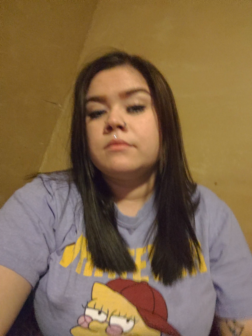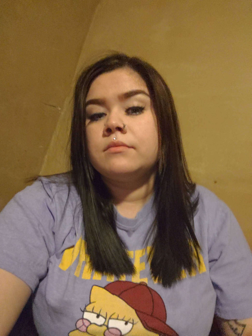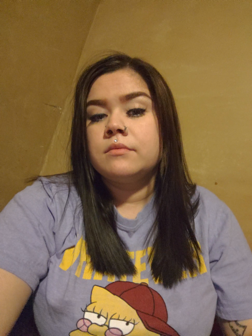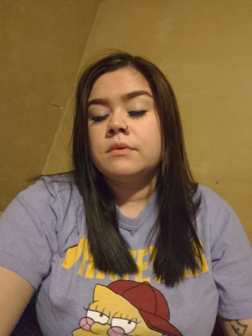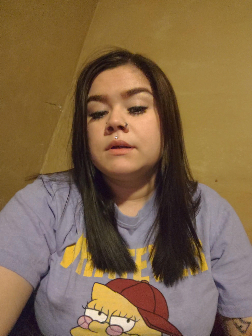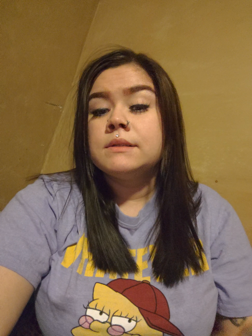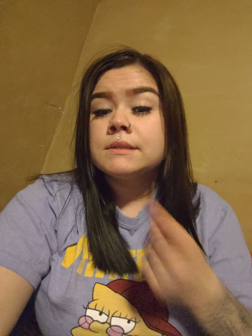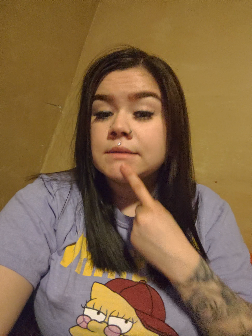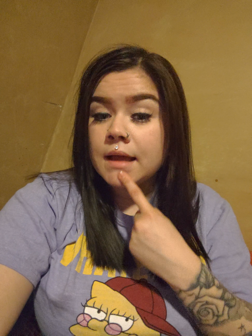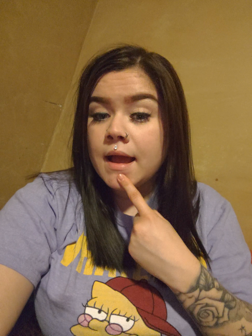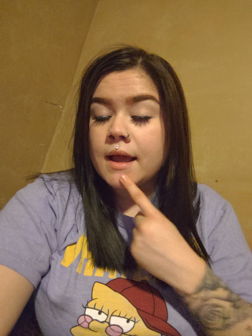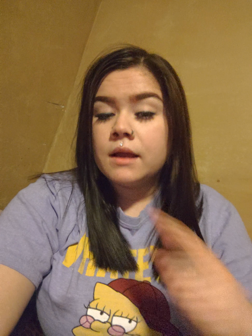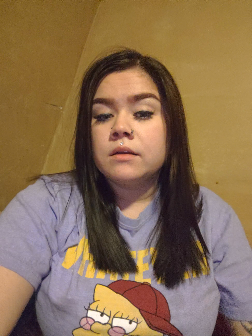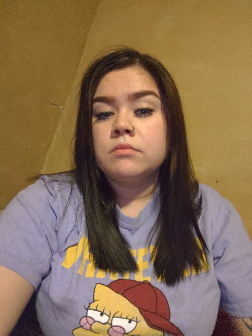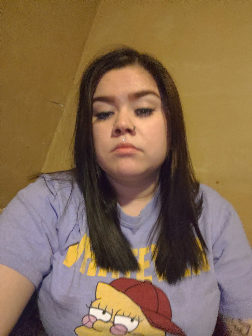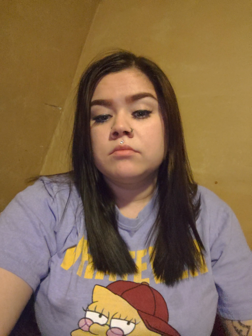say